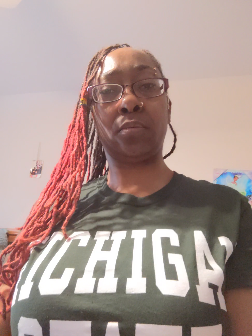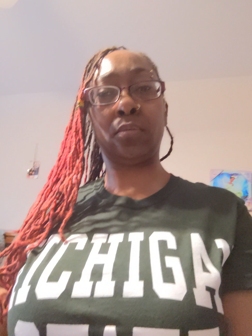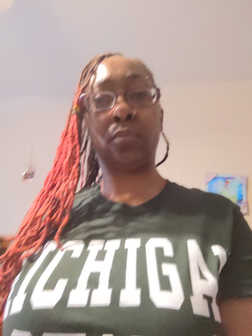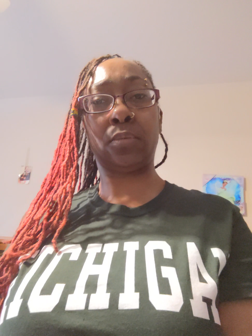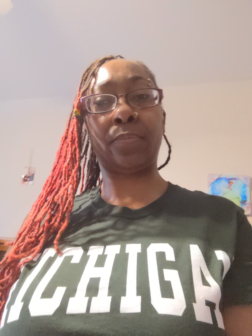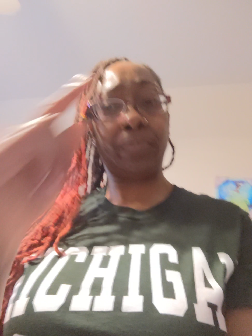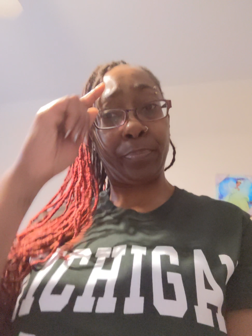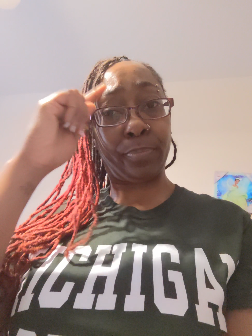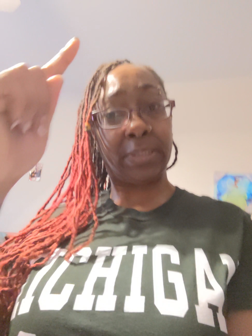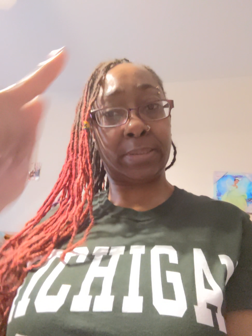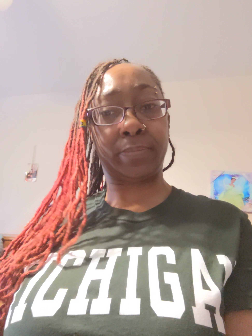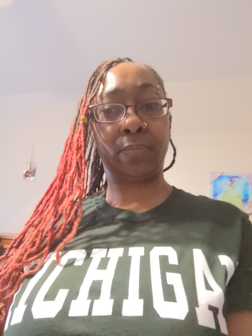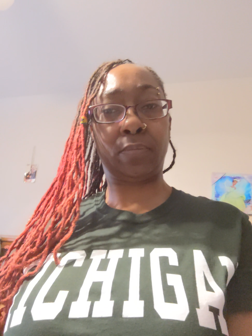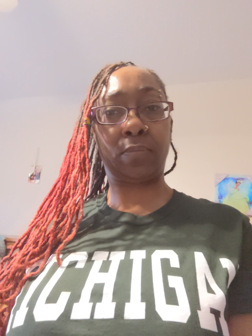penny